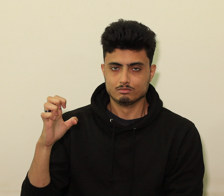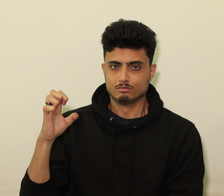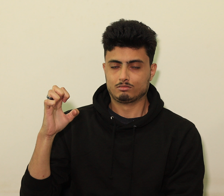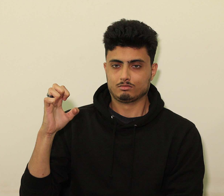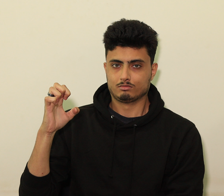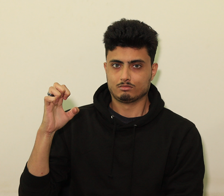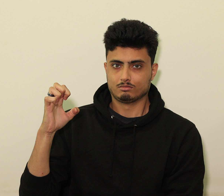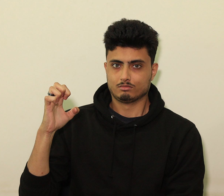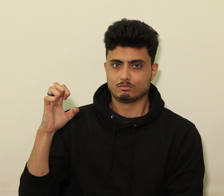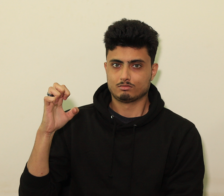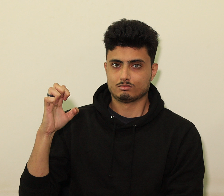stiff